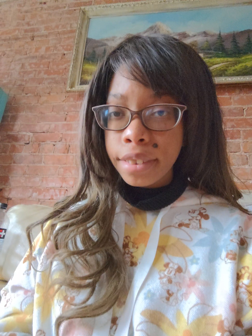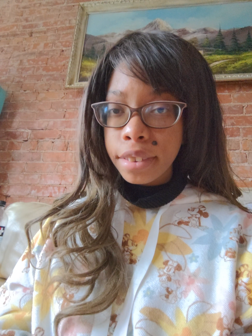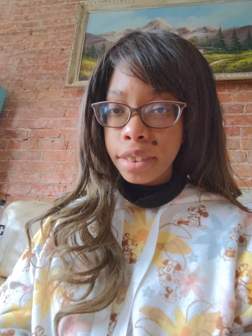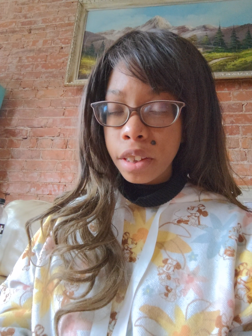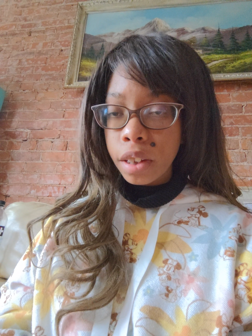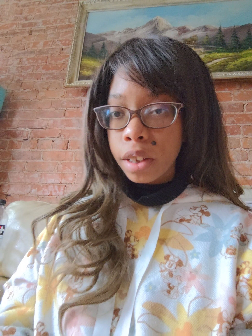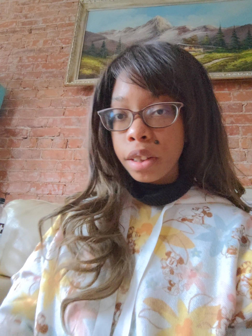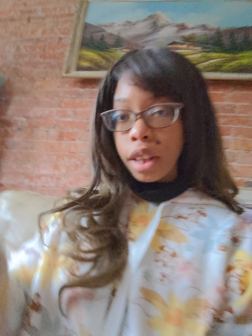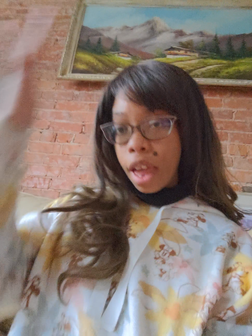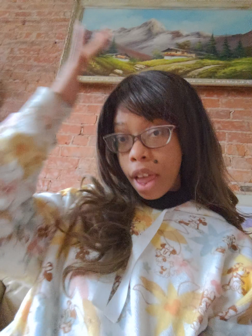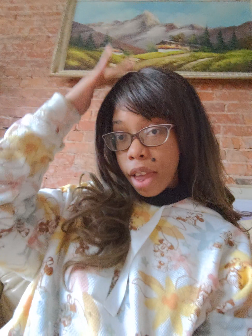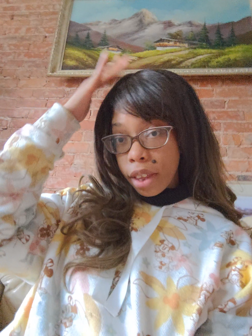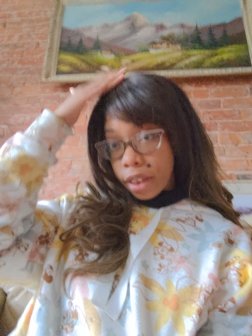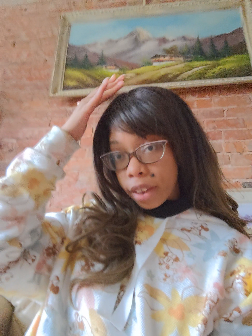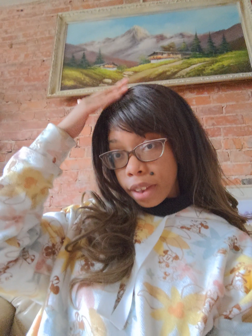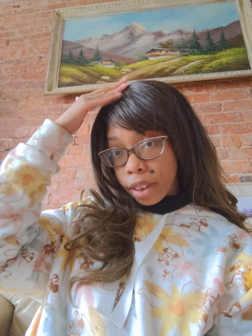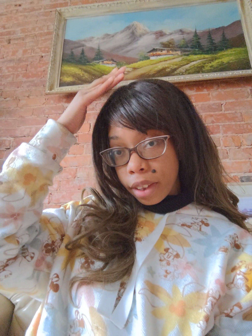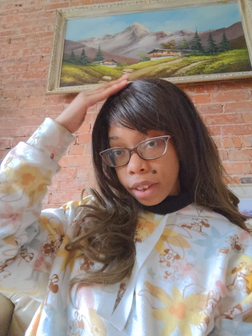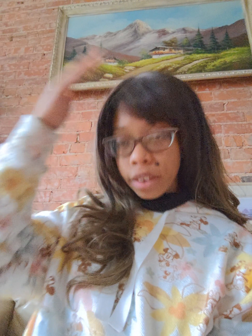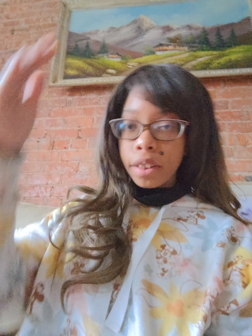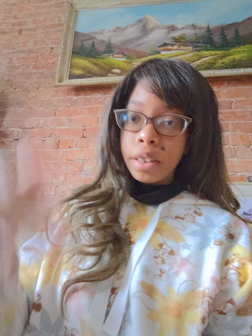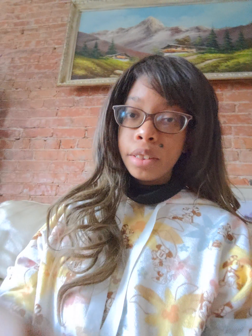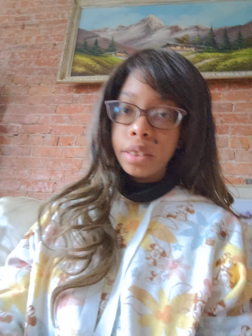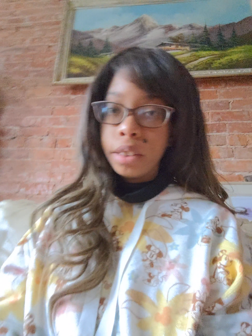hat